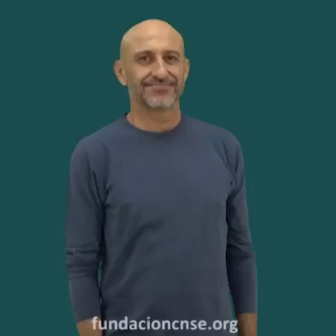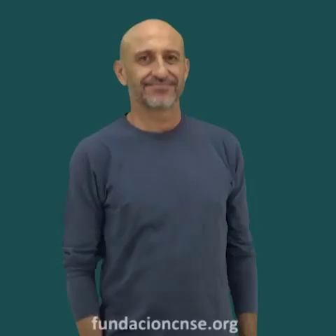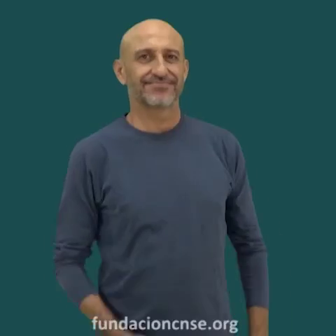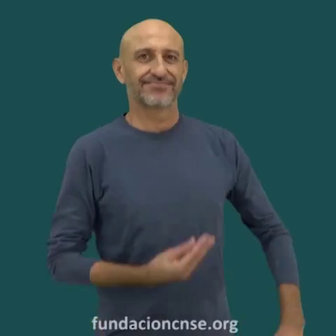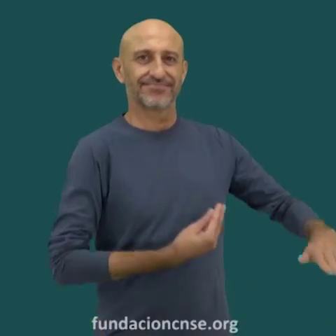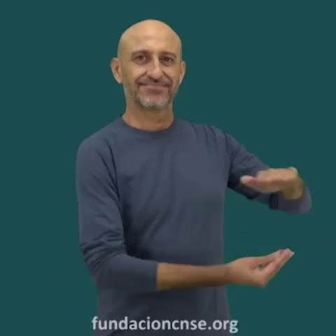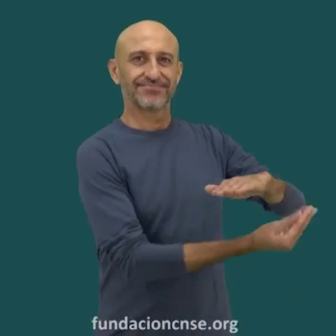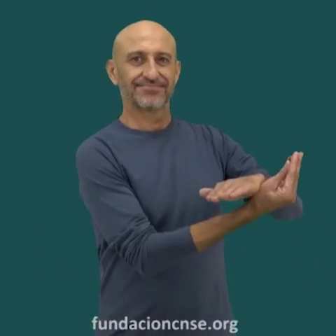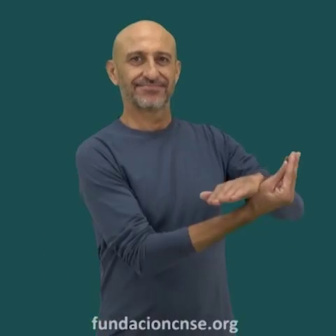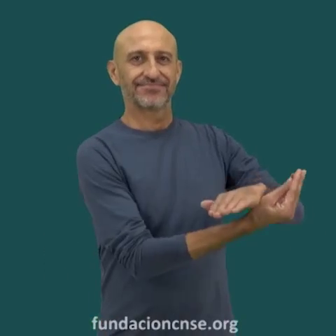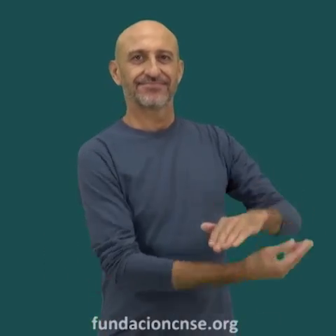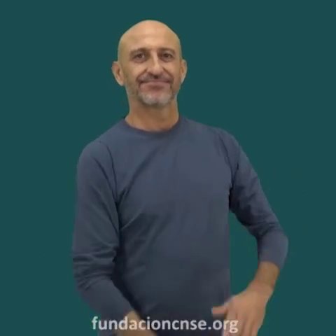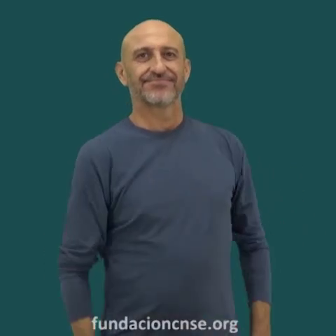nacer